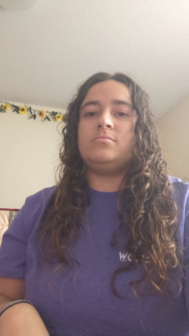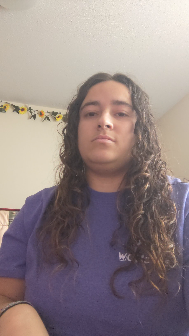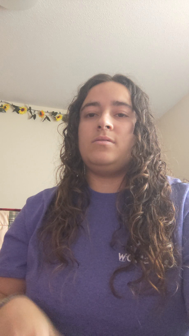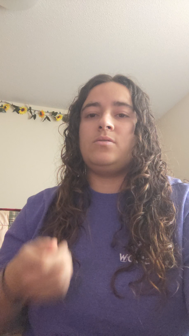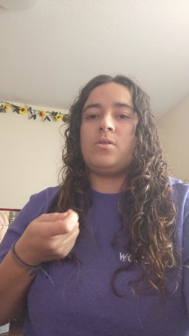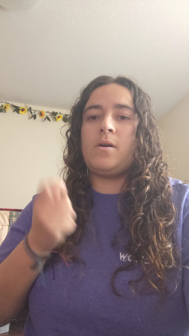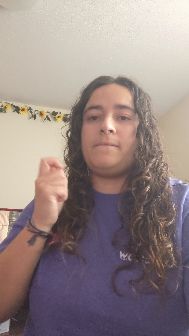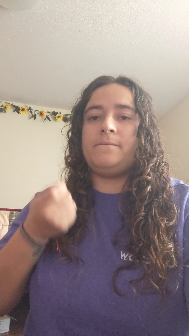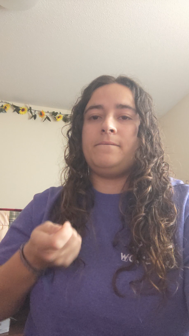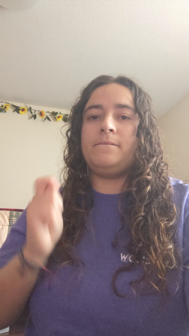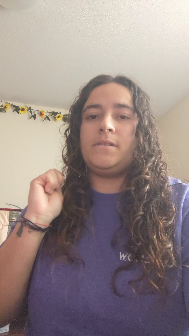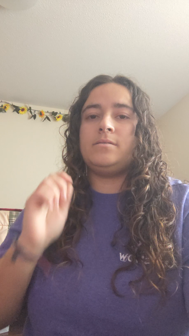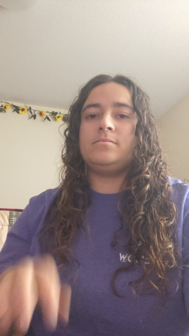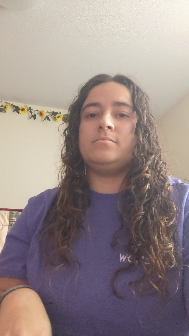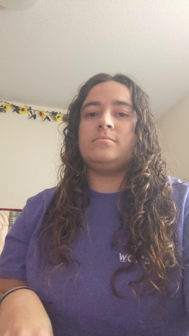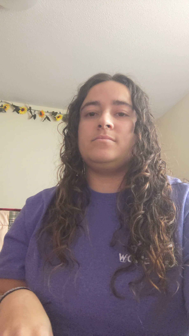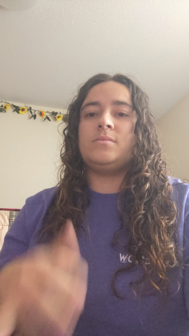shovel